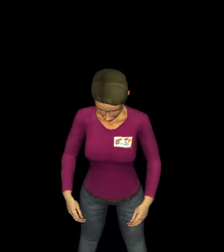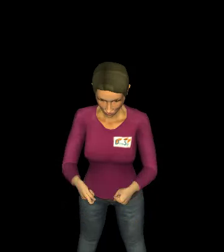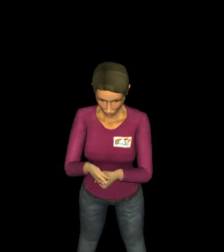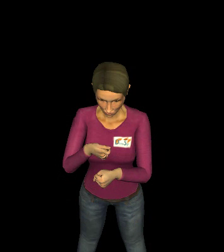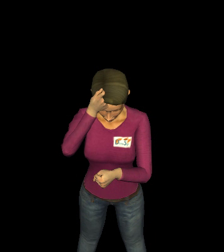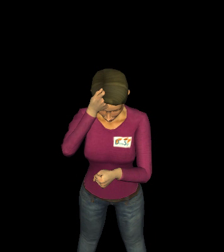مظلة